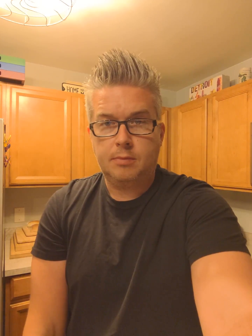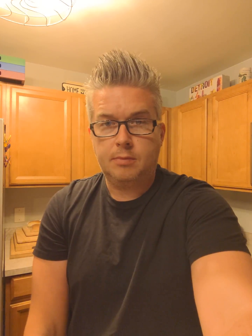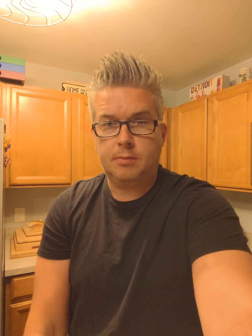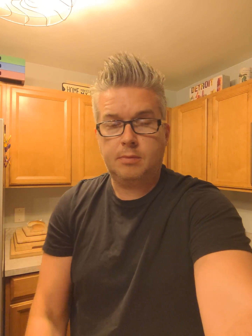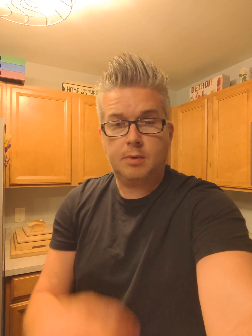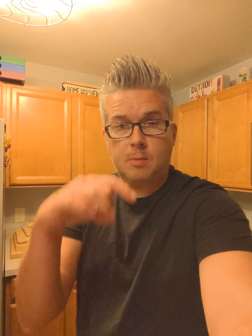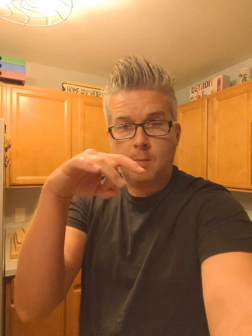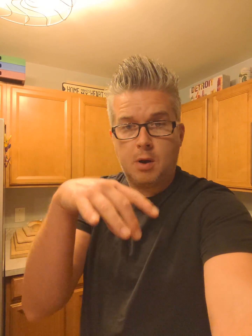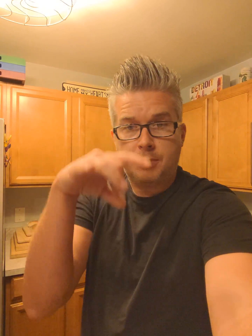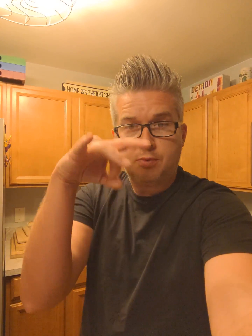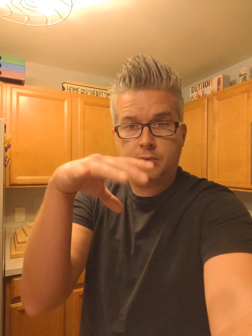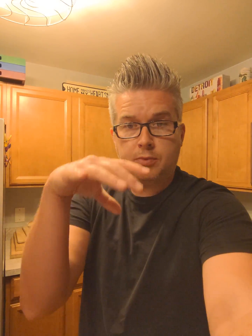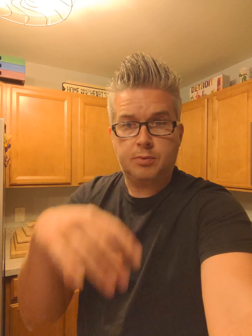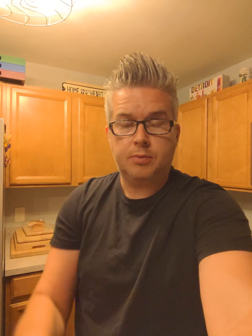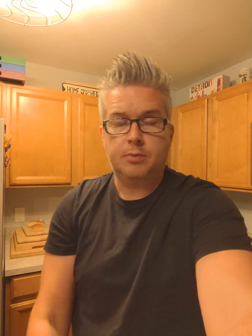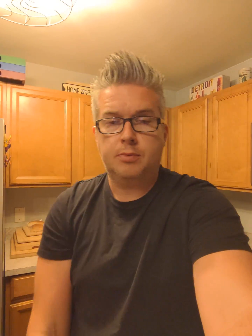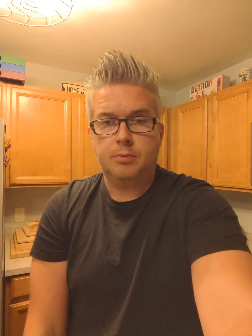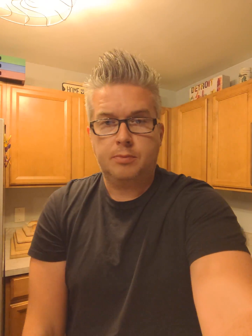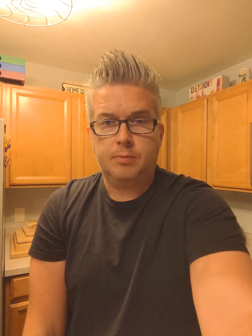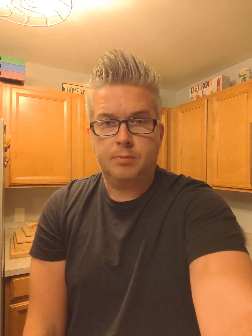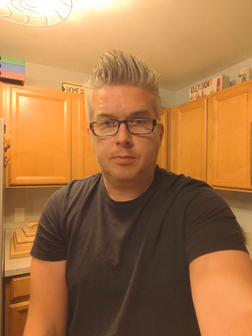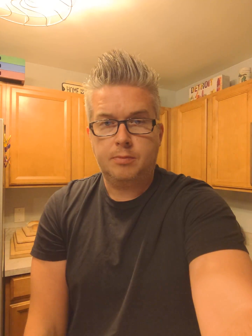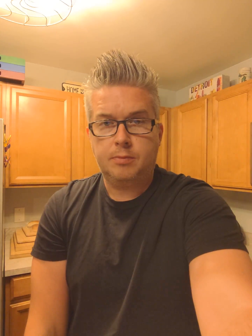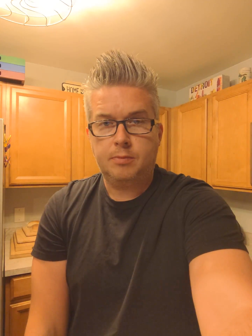pumpkin